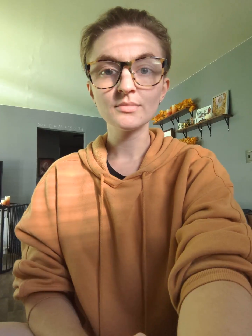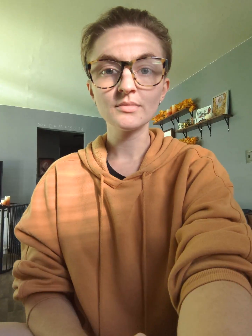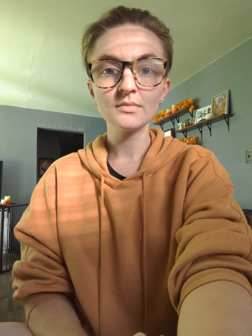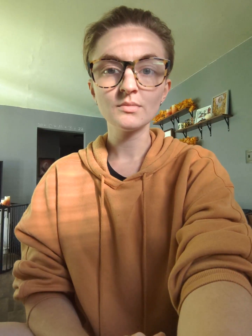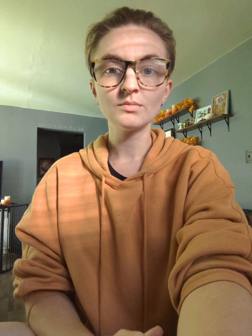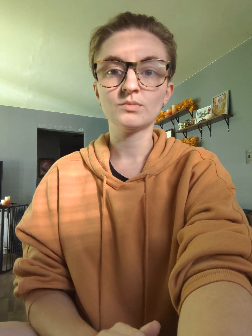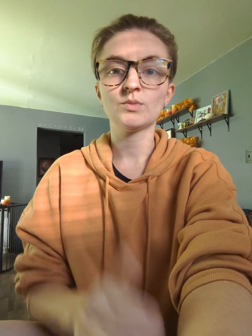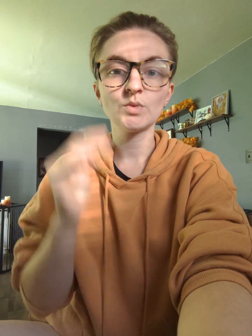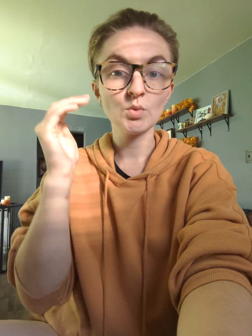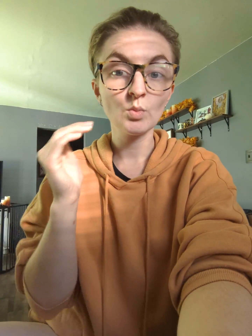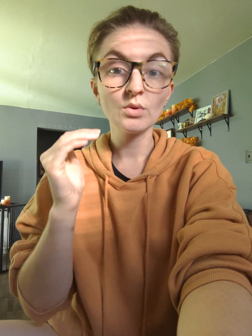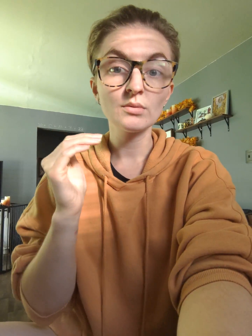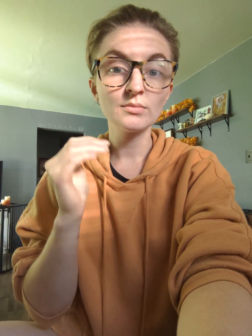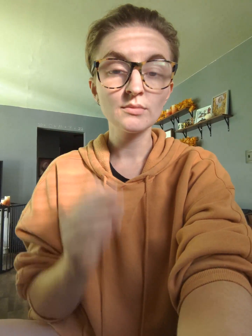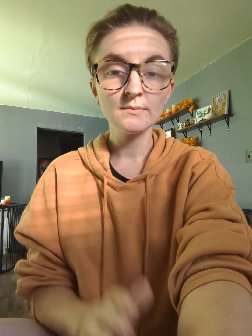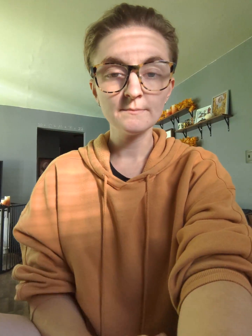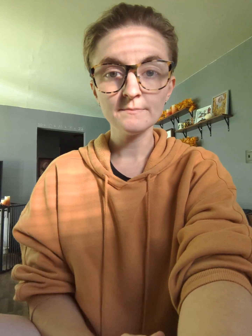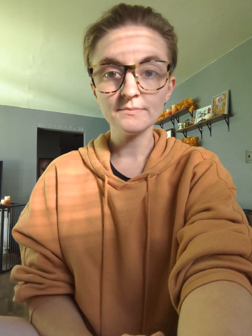short